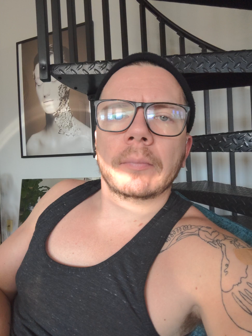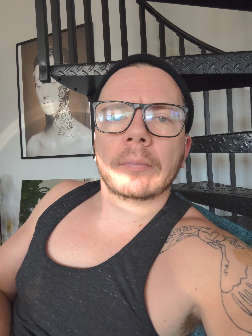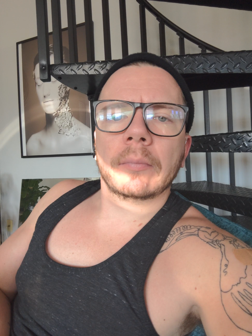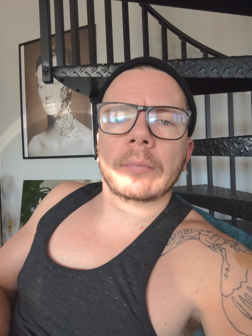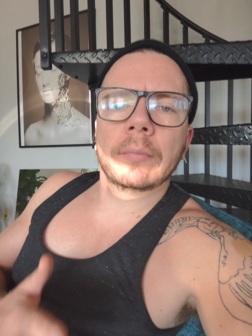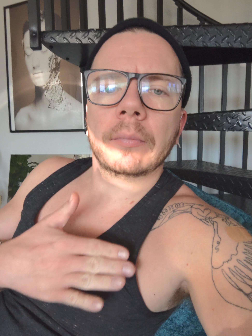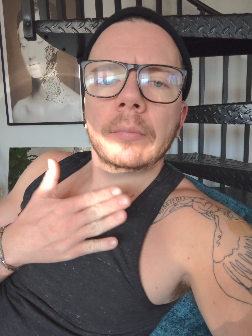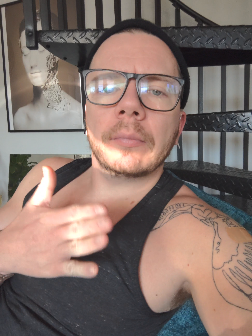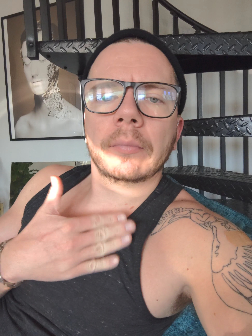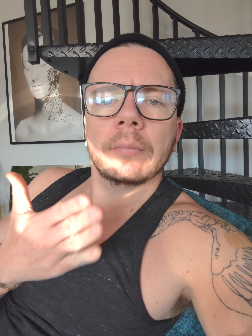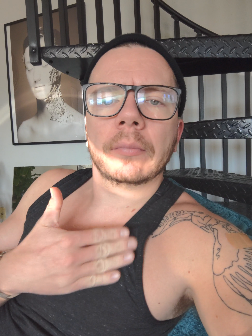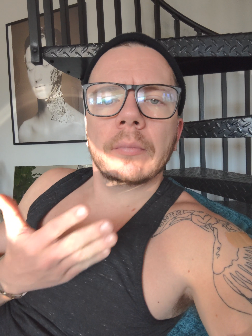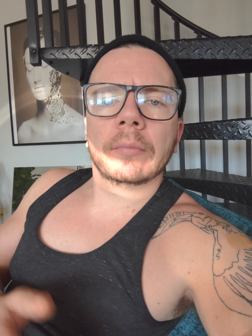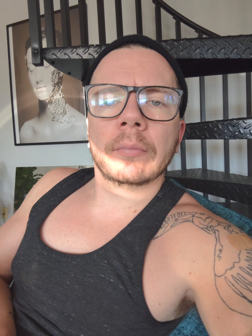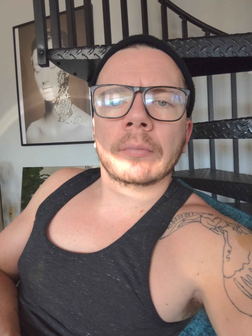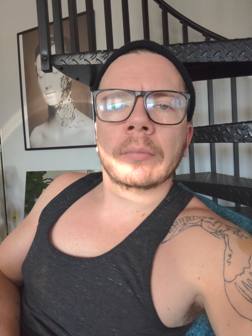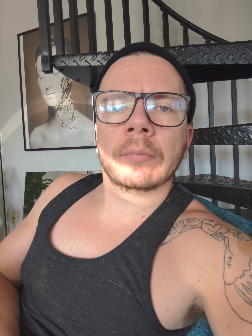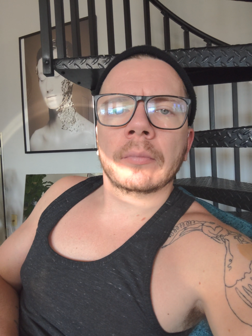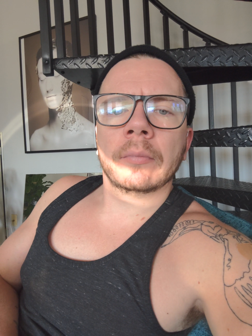happy